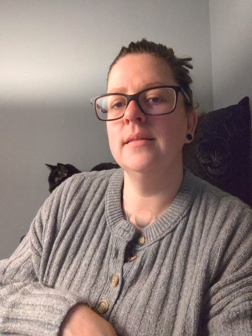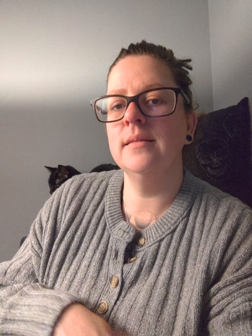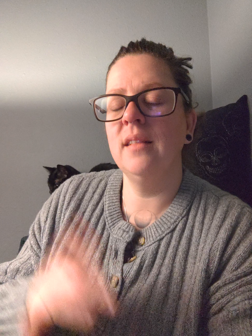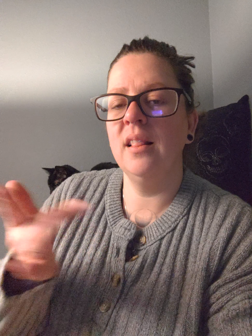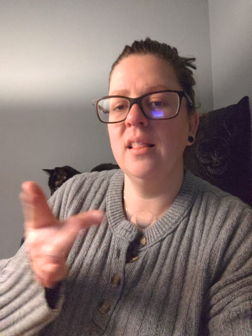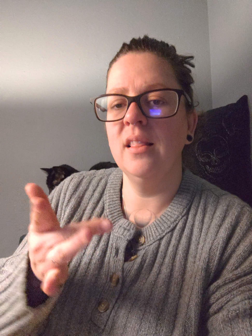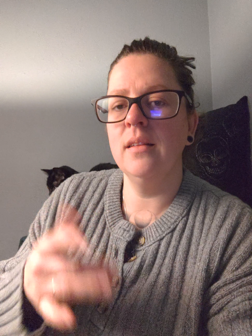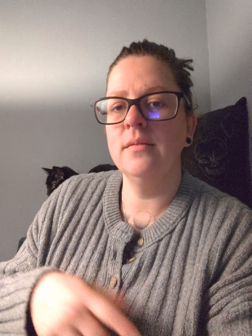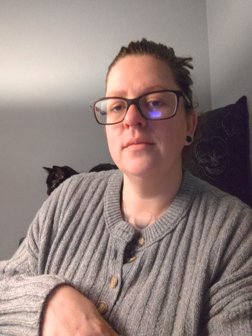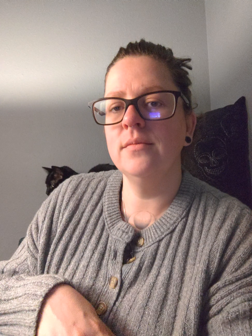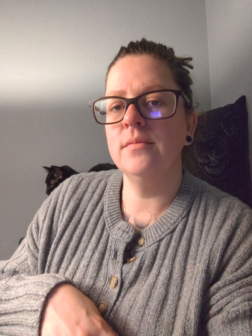yucky